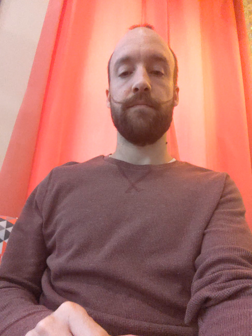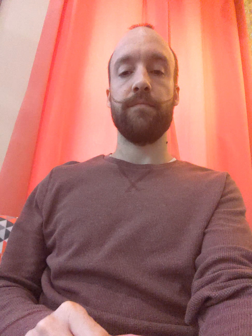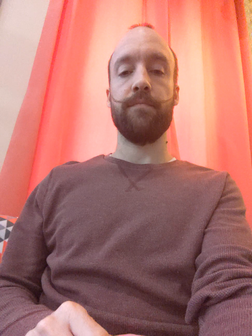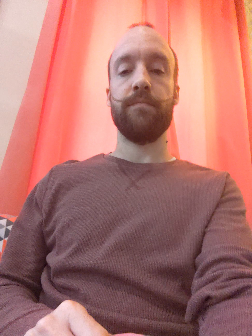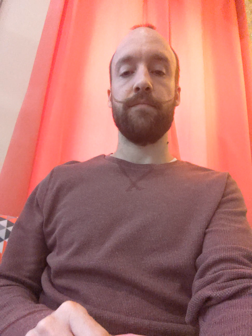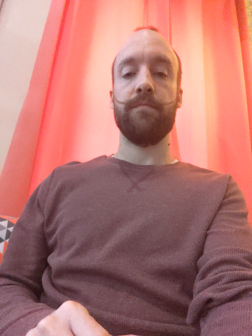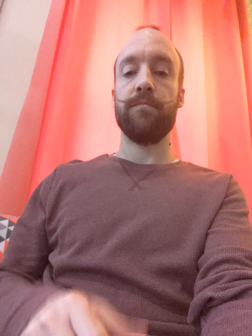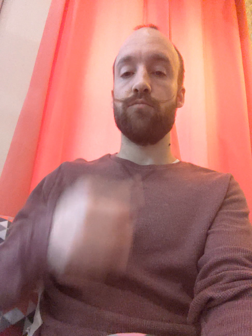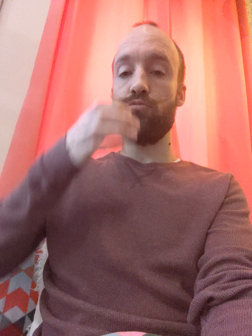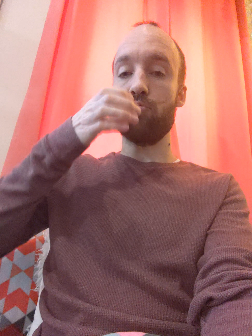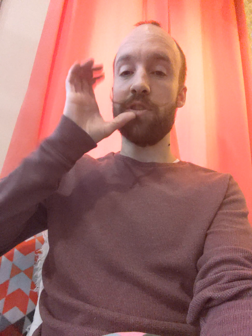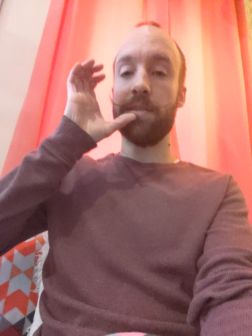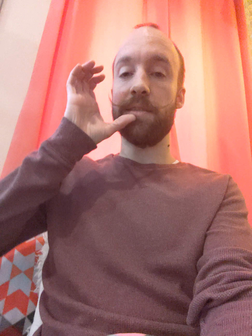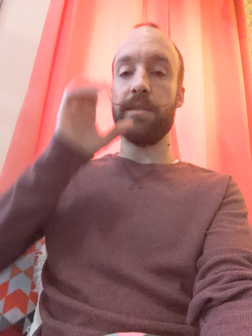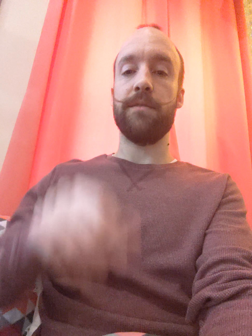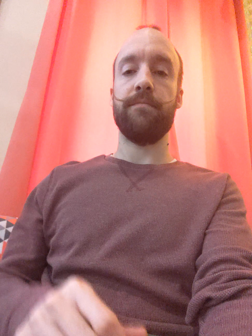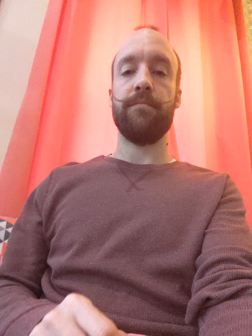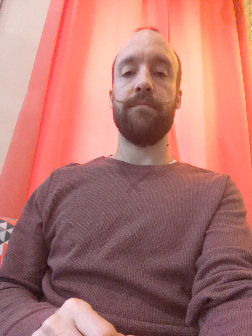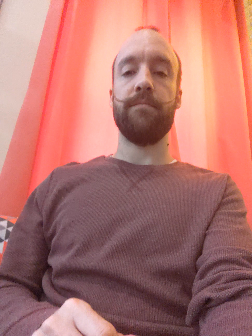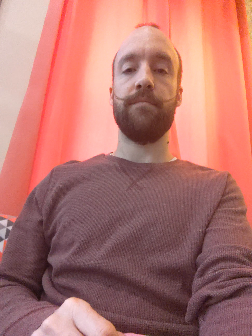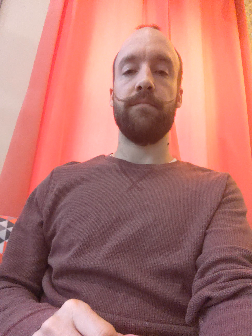drink